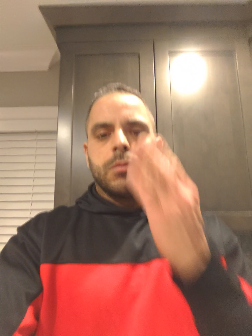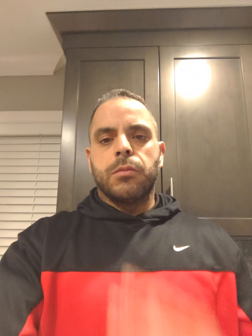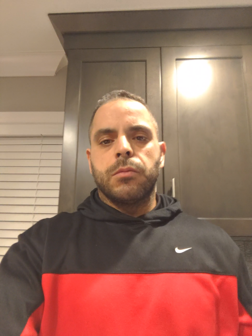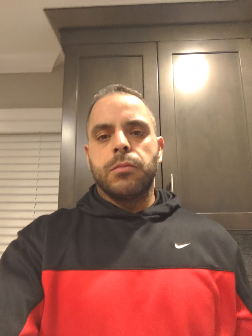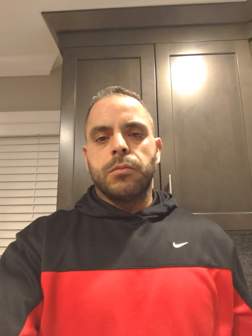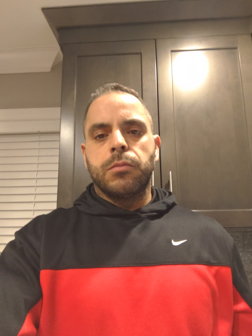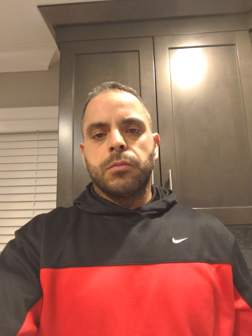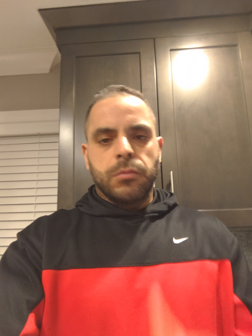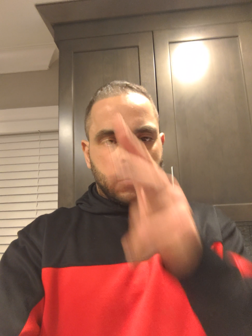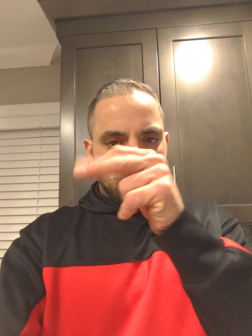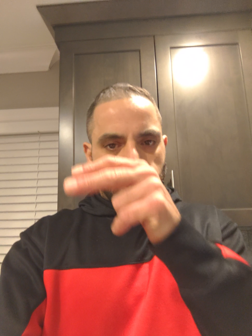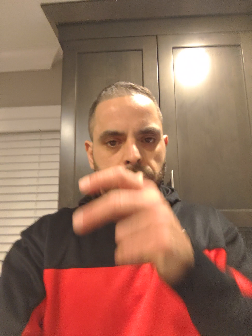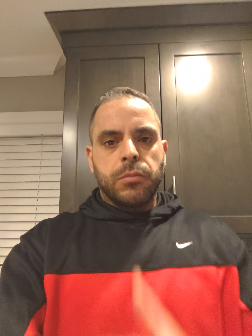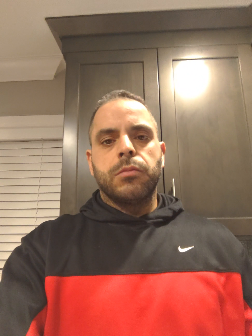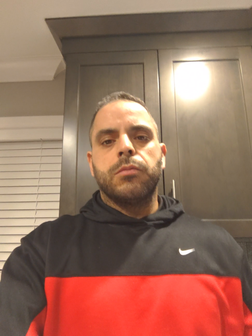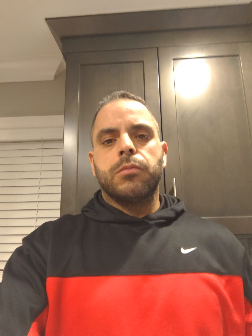bug